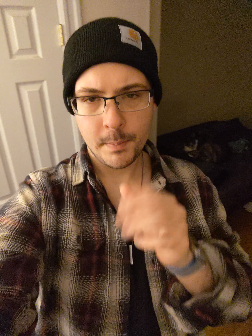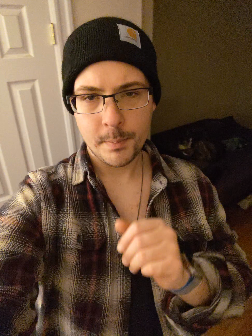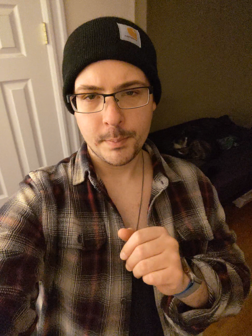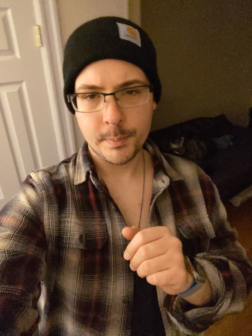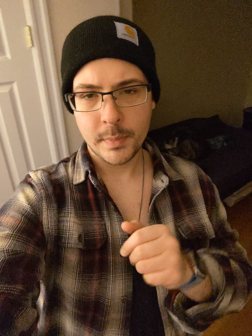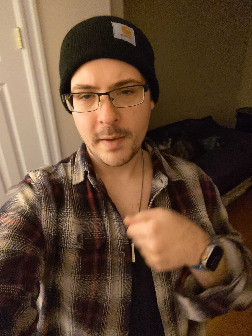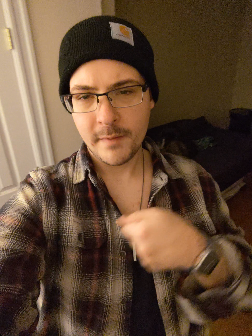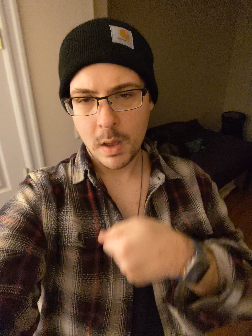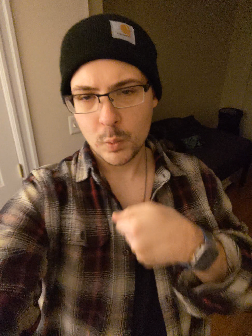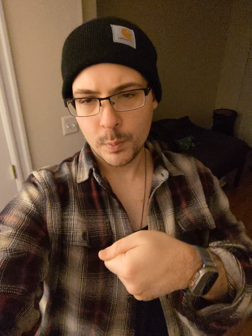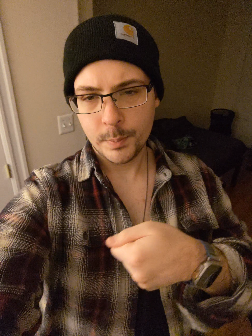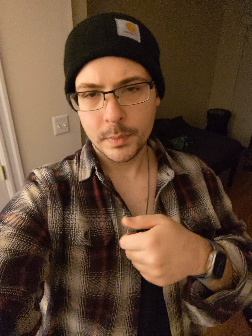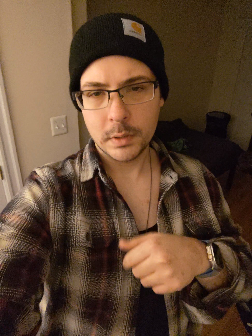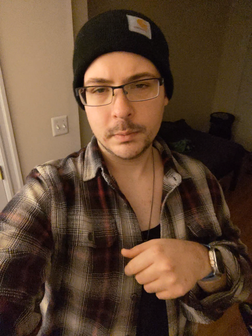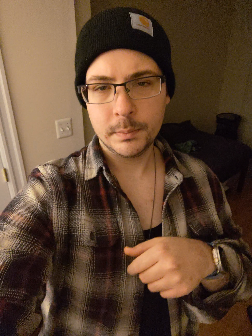vacuum